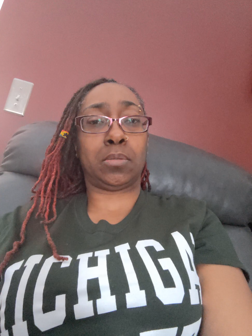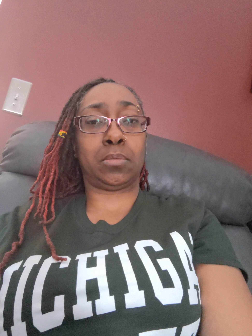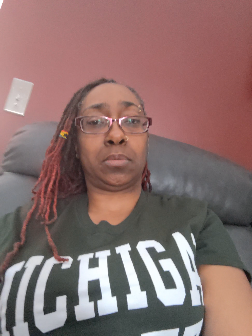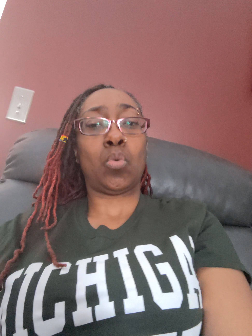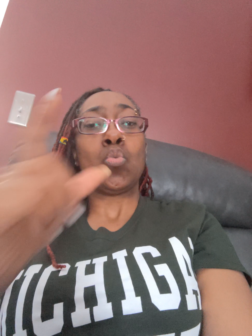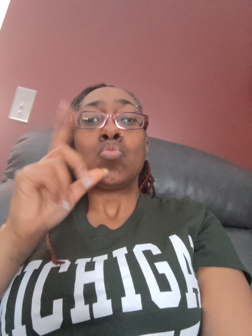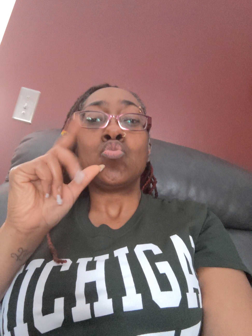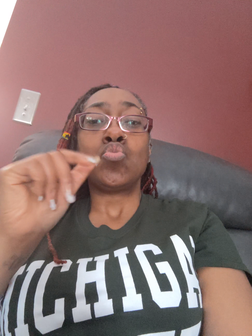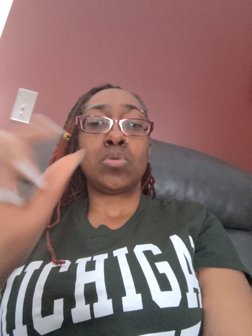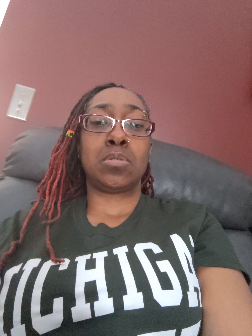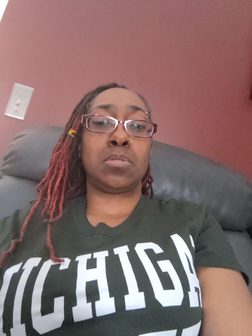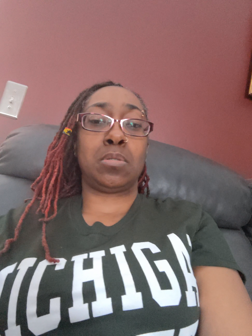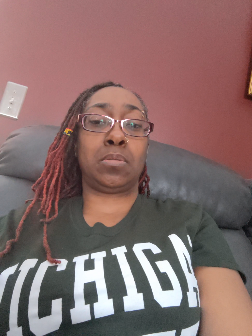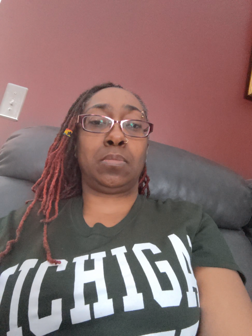who